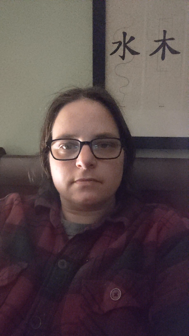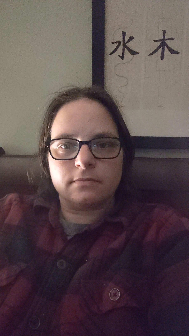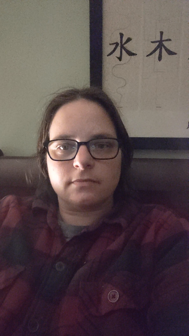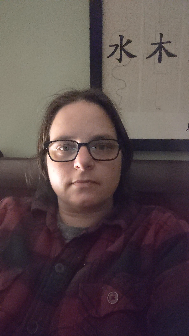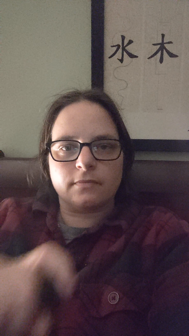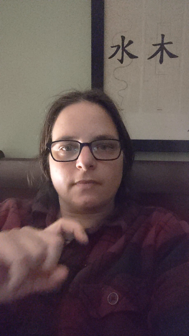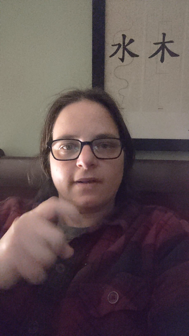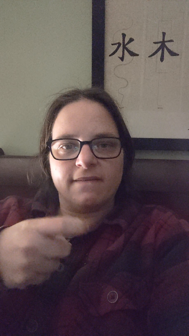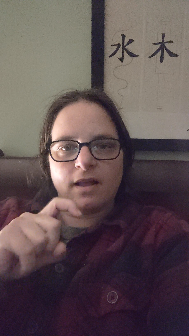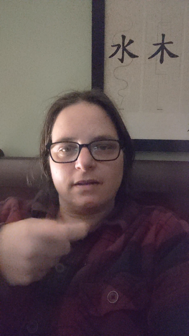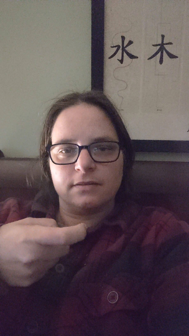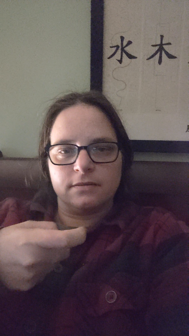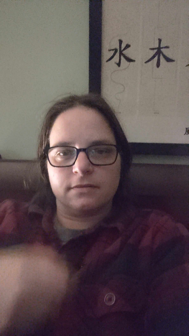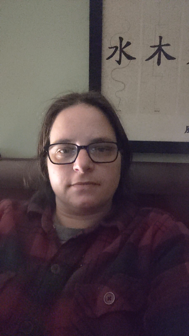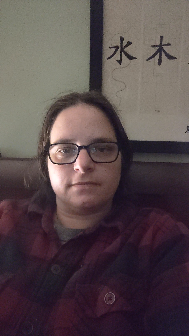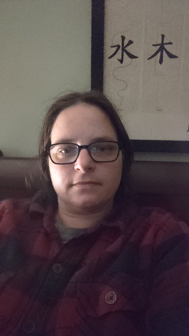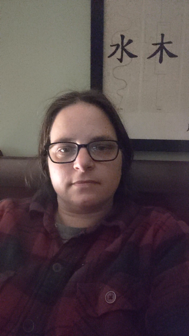friend